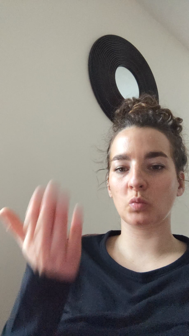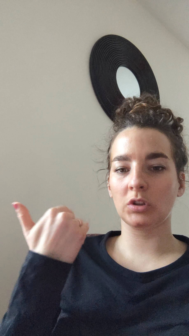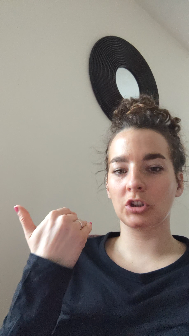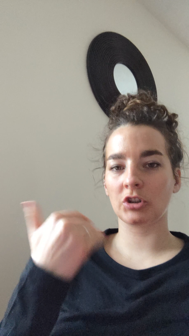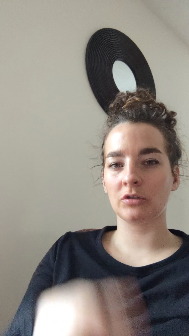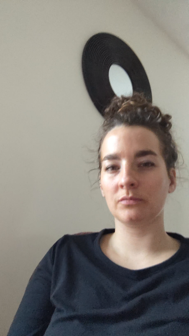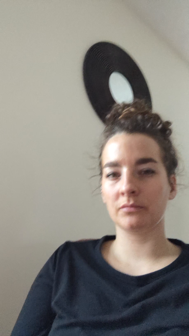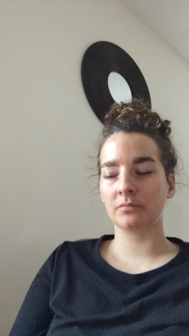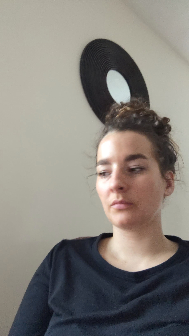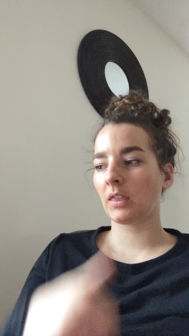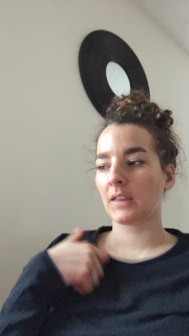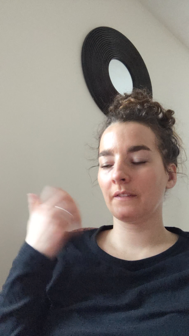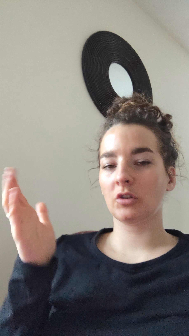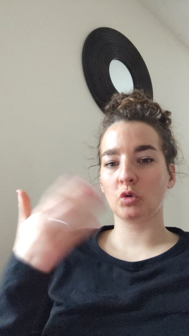living room